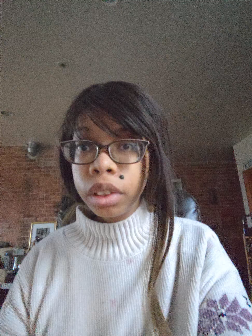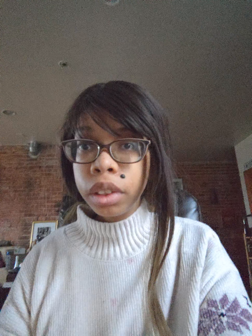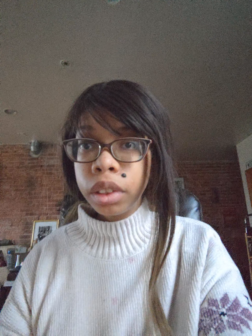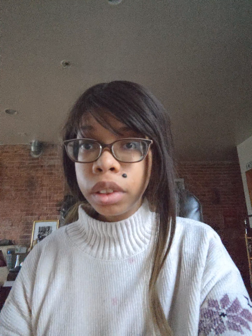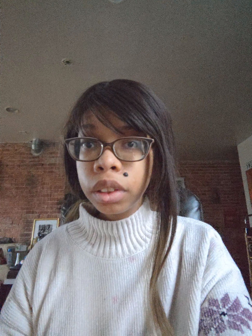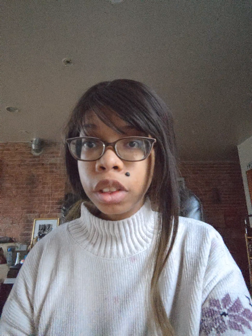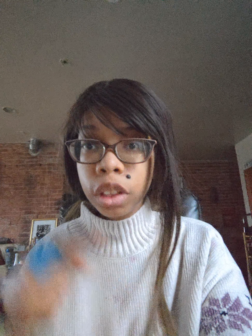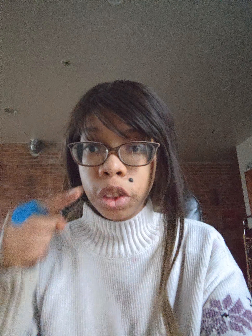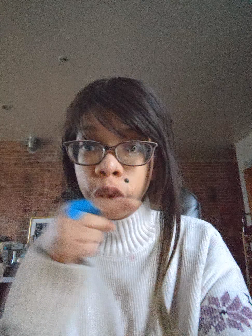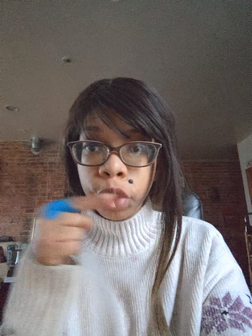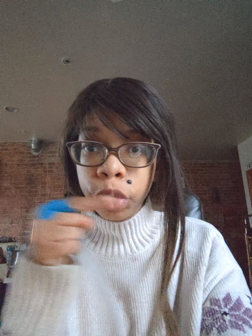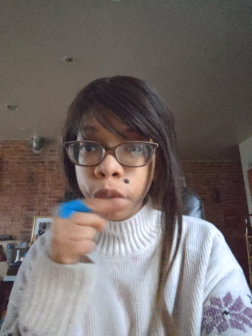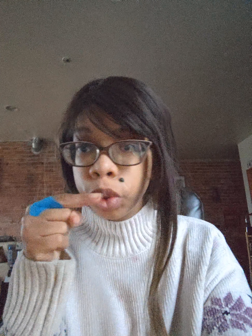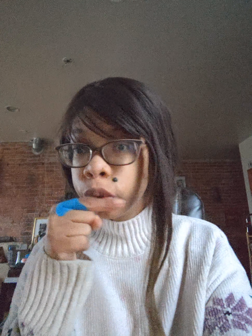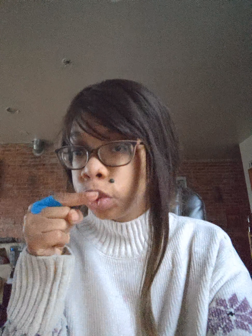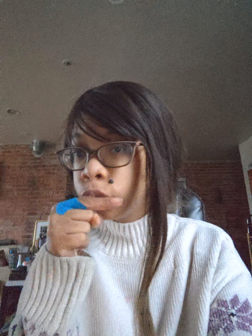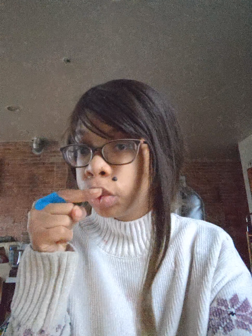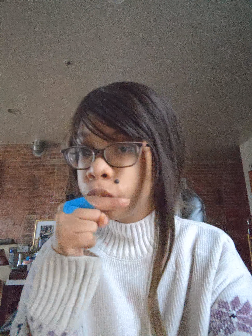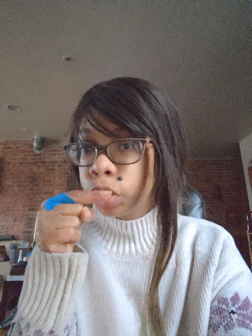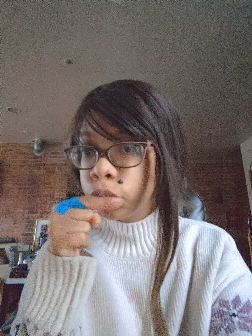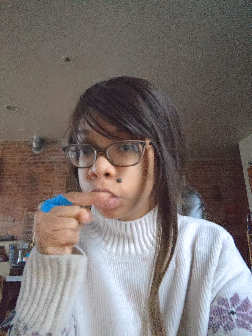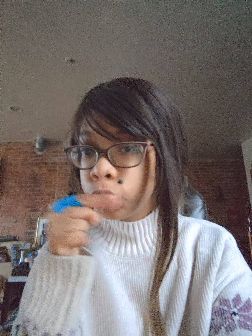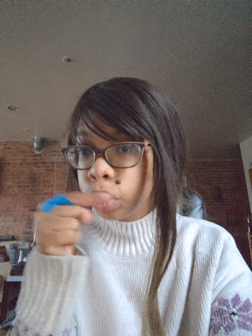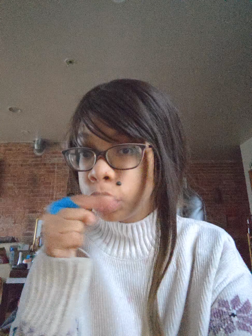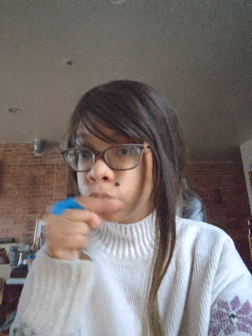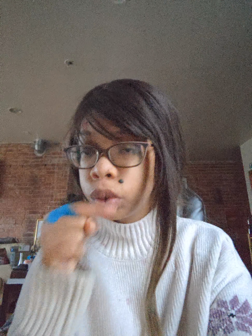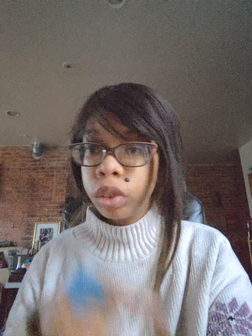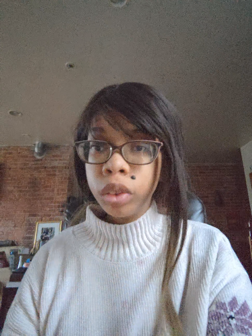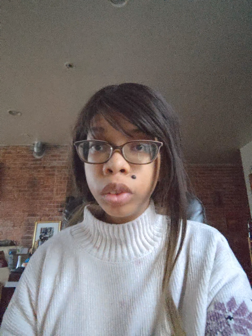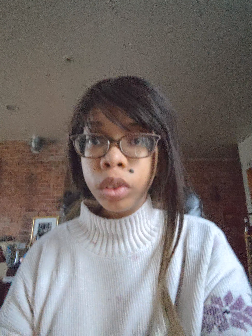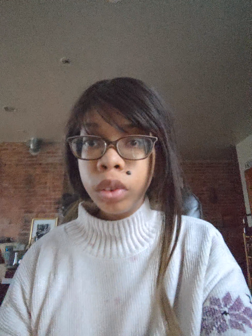toothbrush